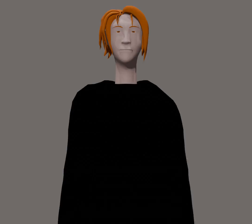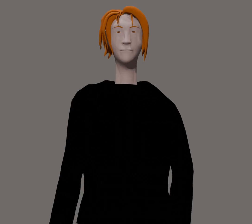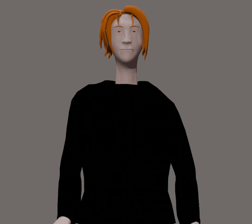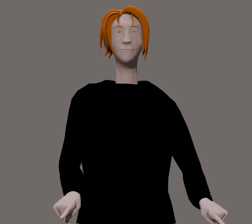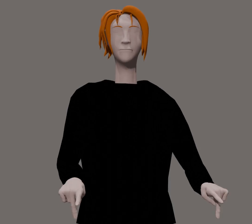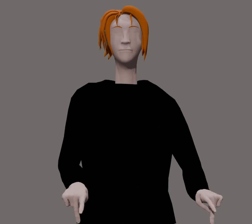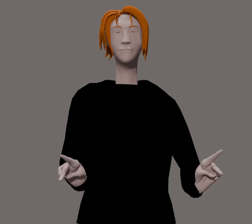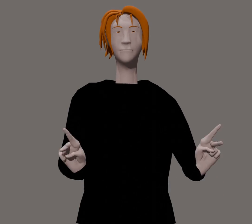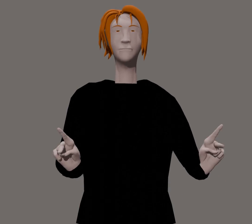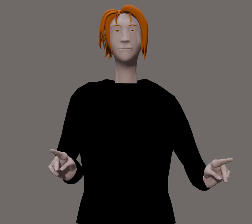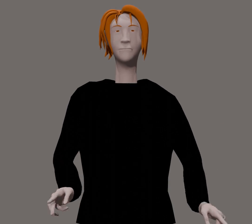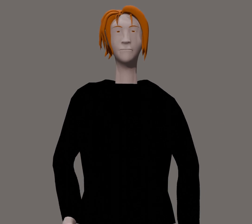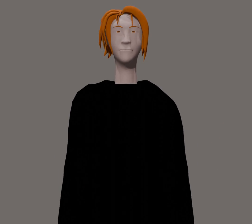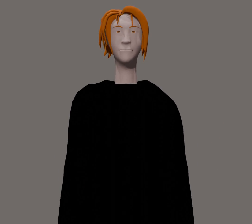Consent